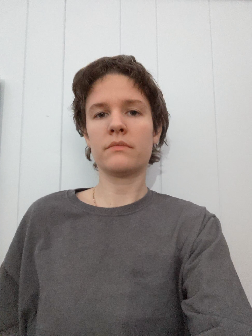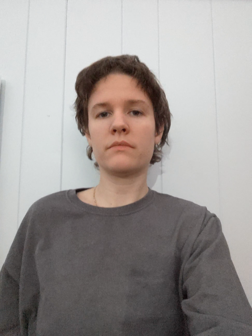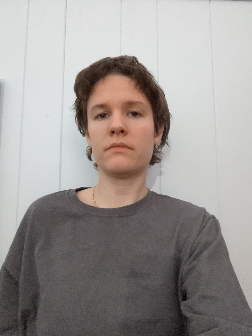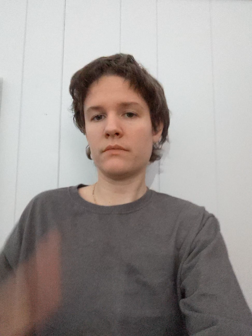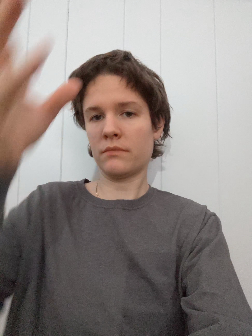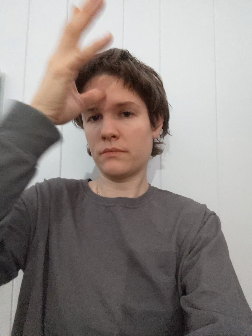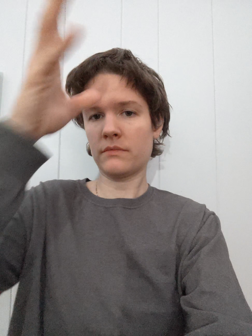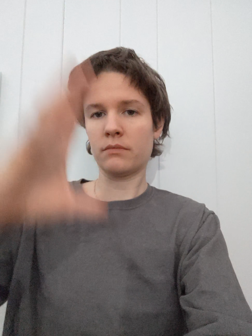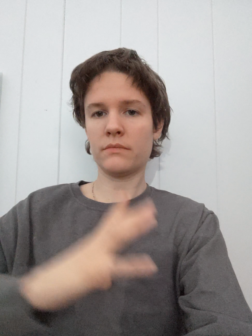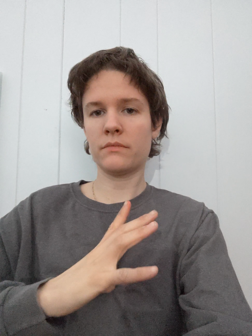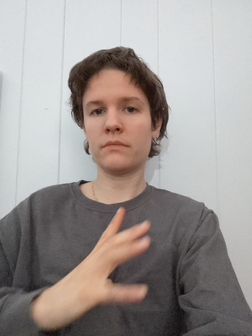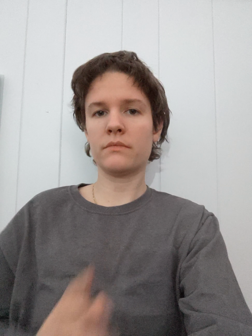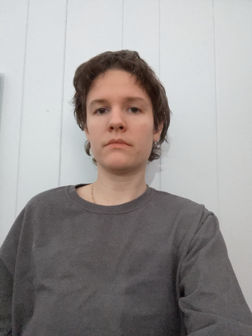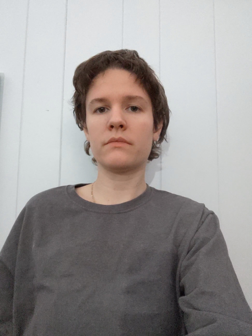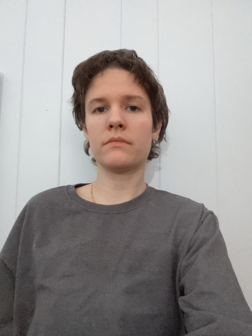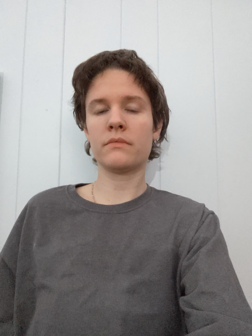man